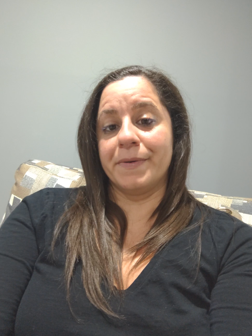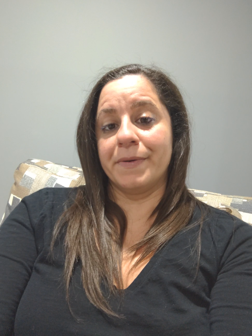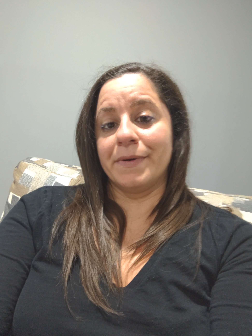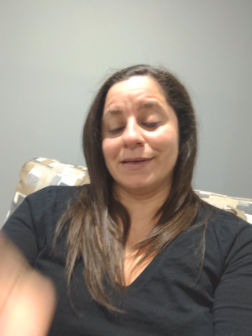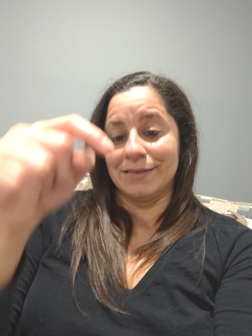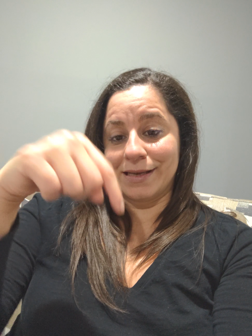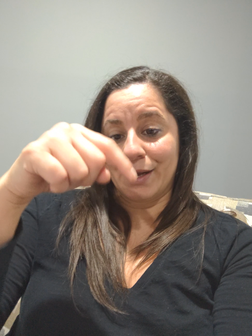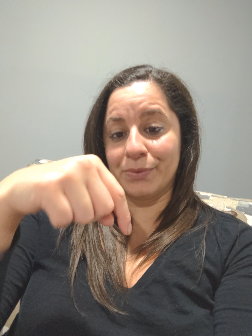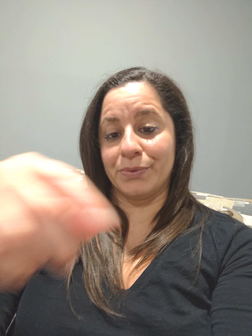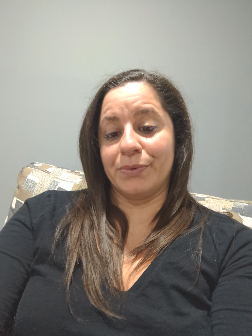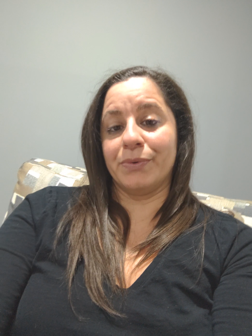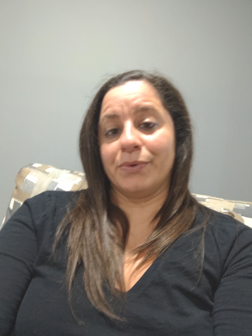down